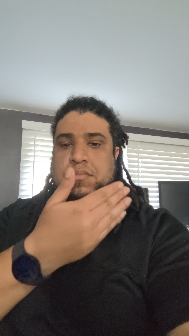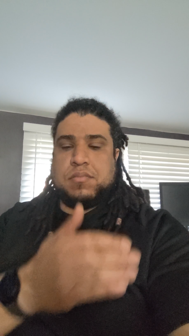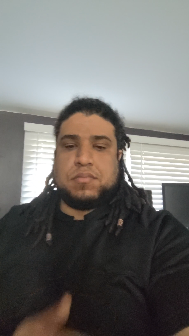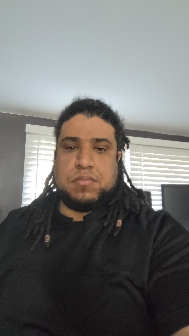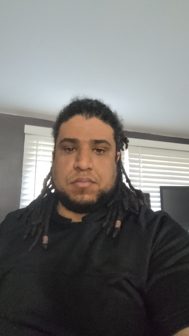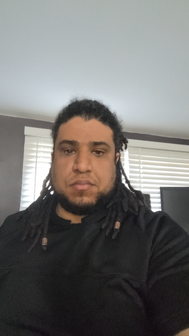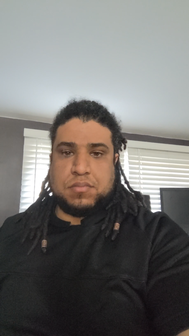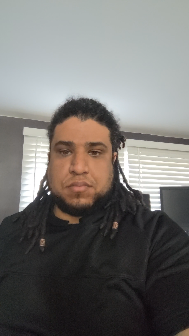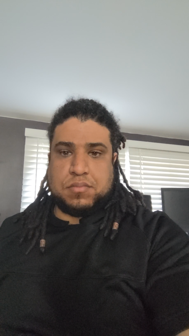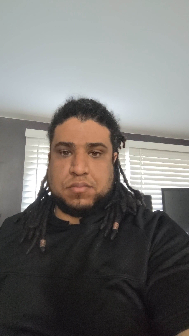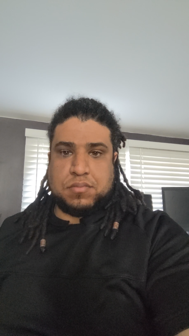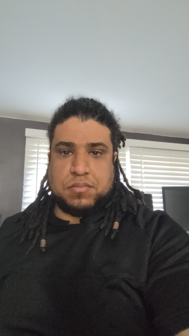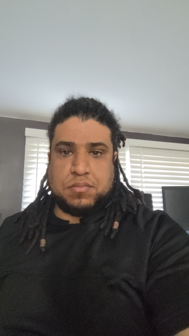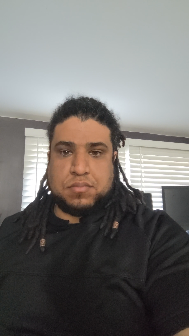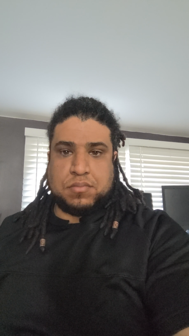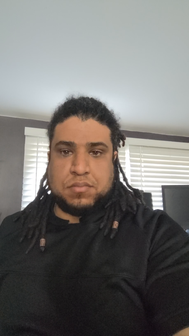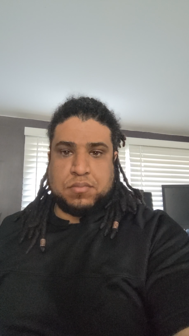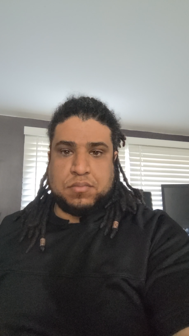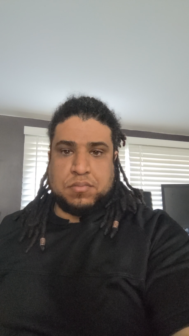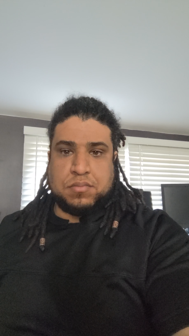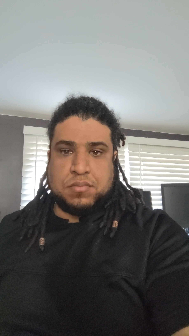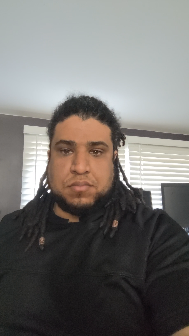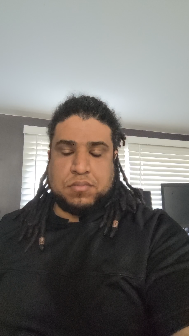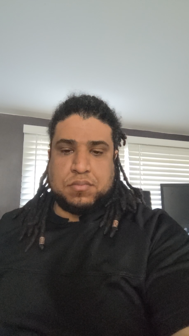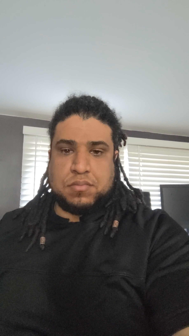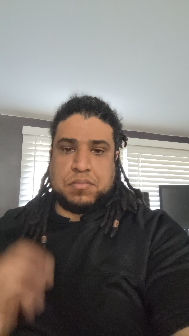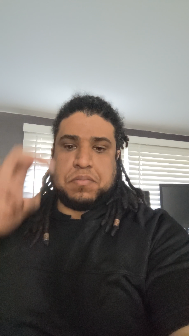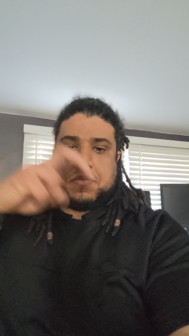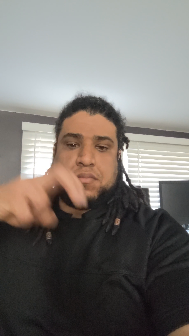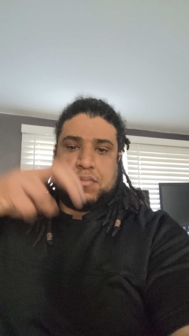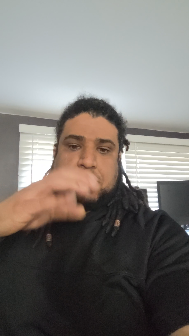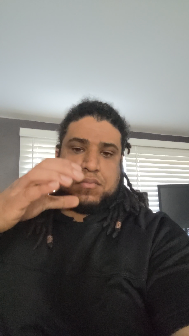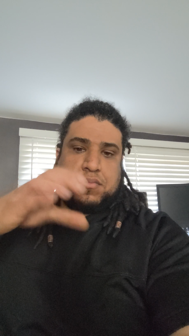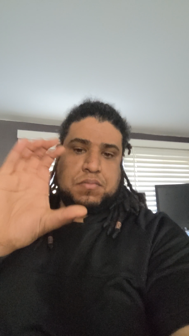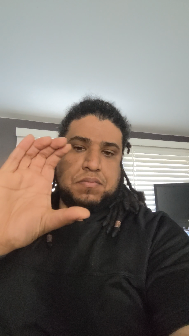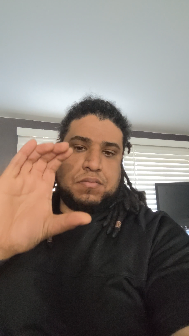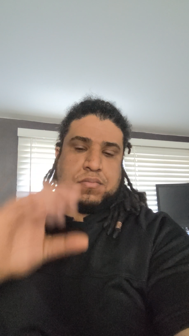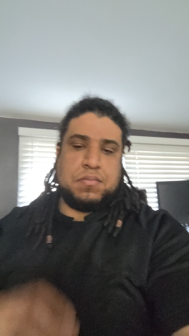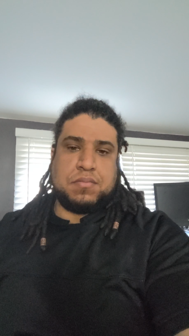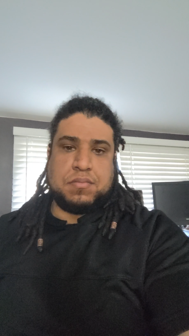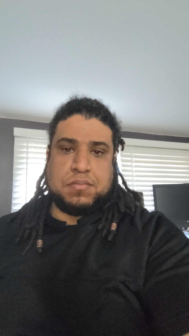potato chip